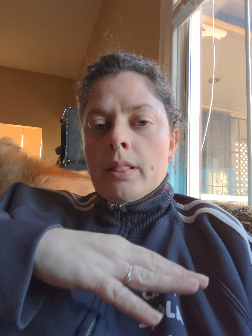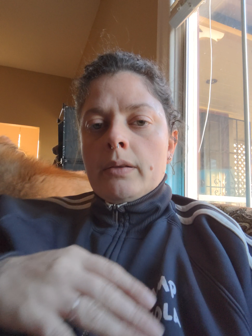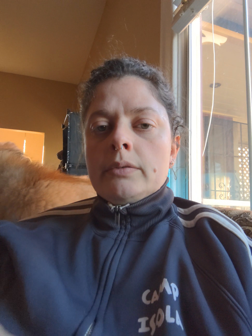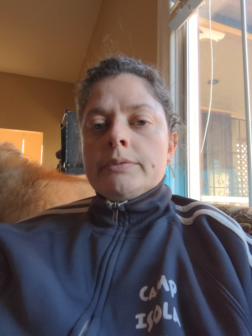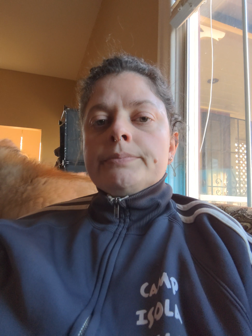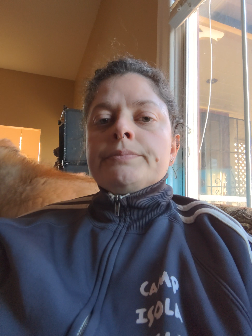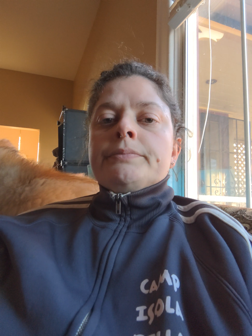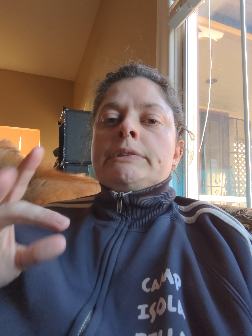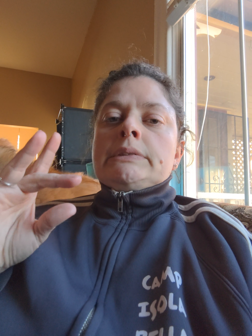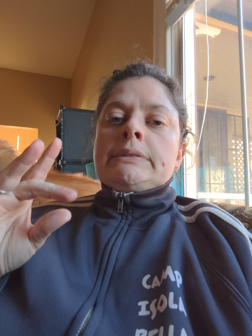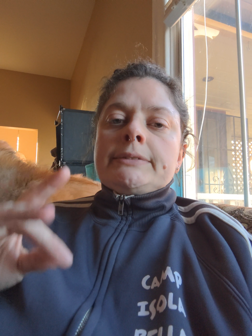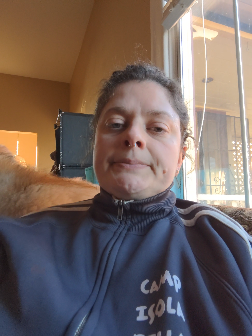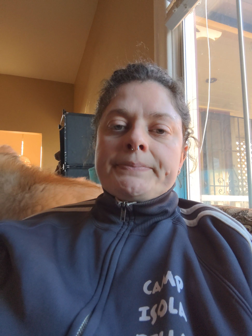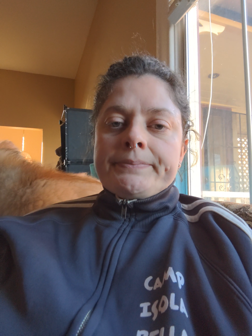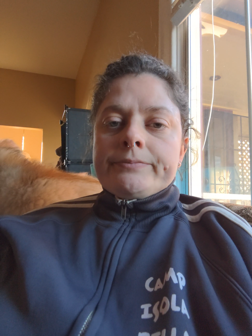sticky